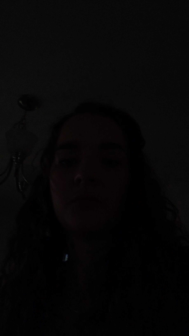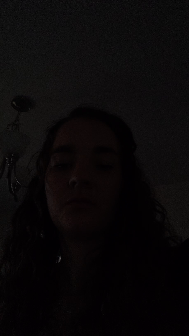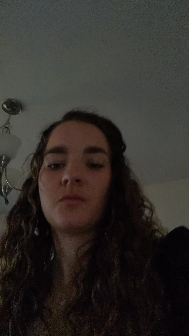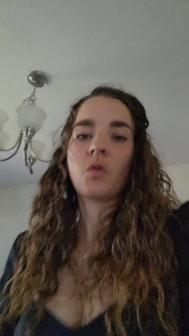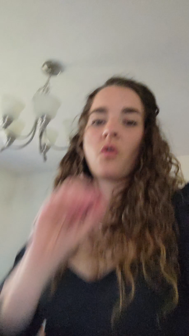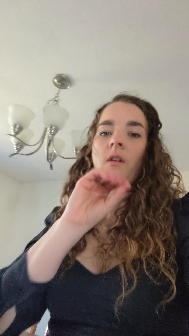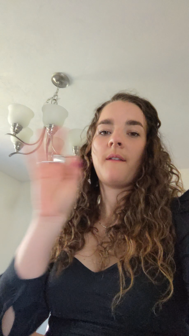off